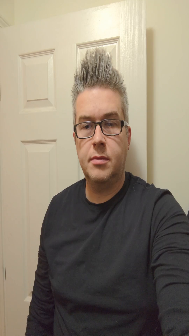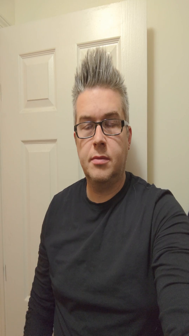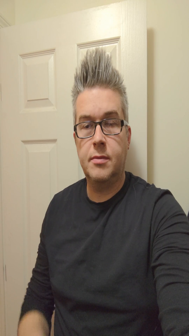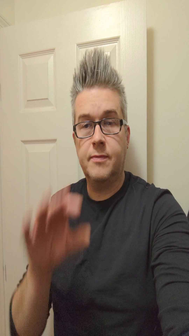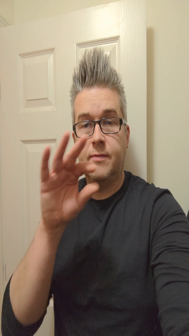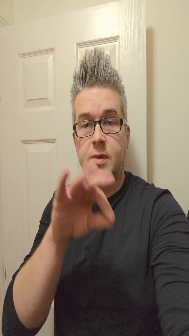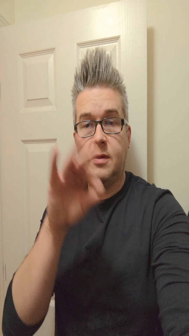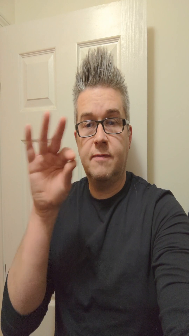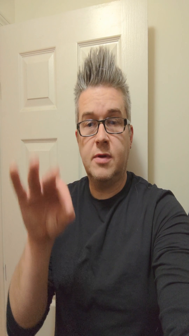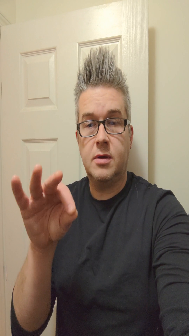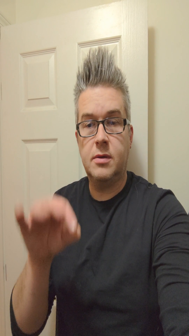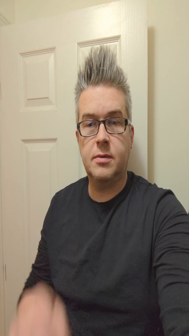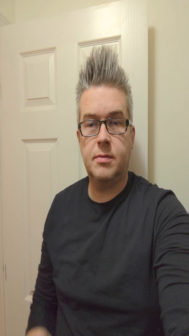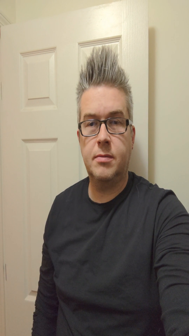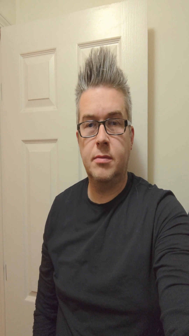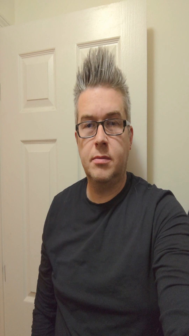french fries